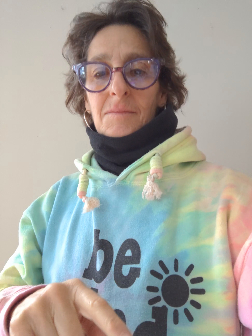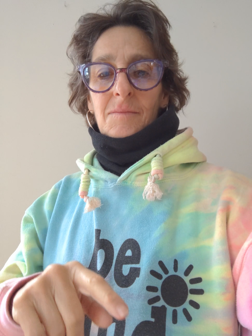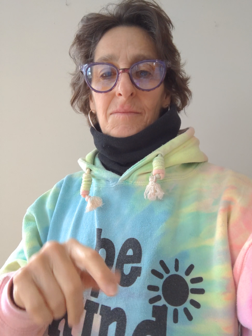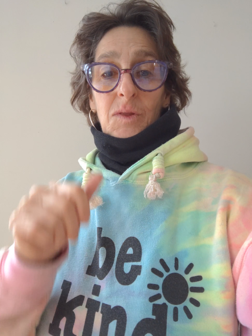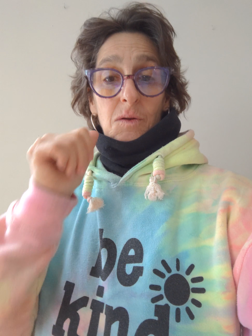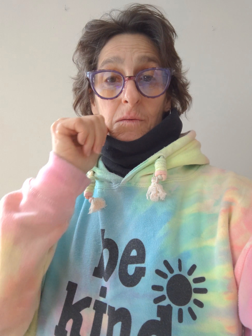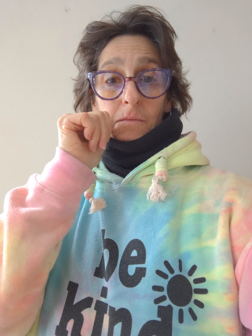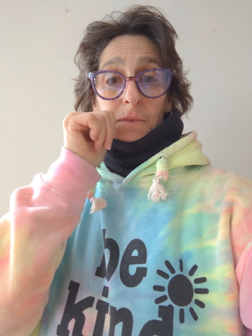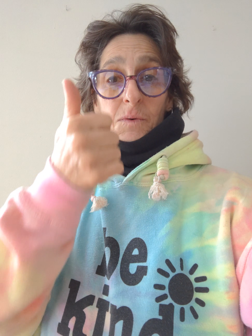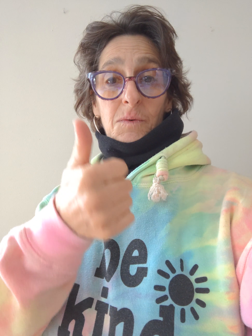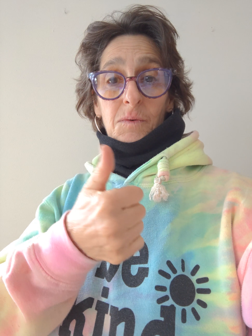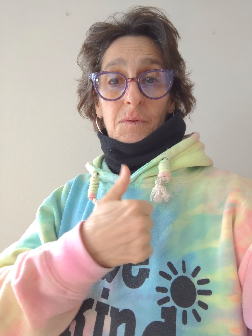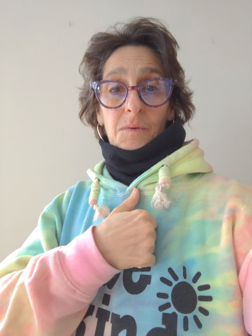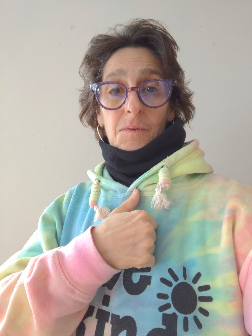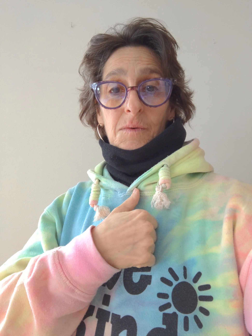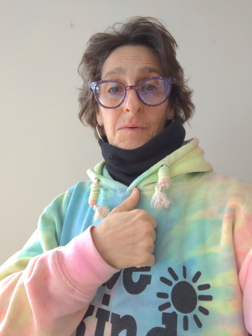tomorrow